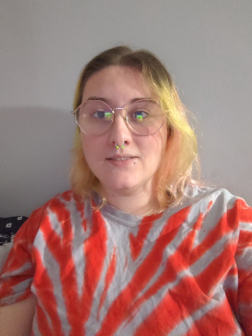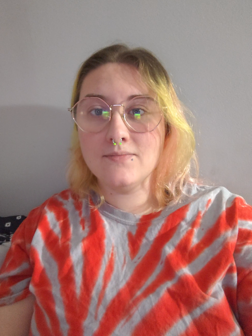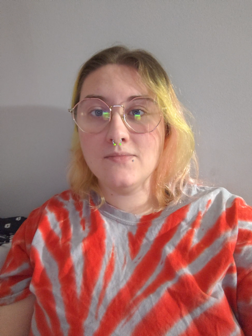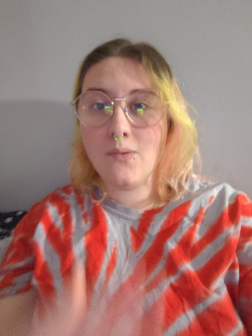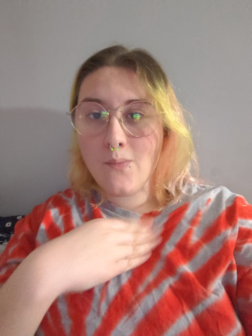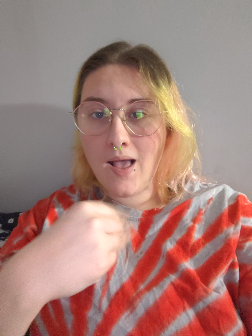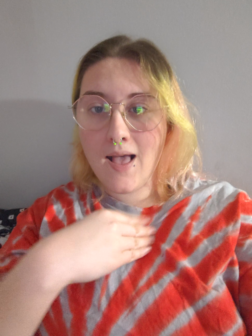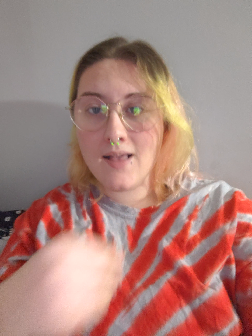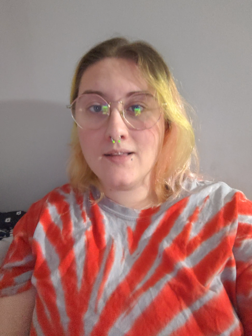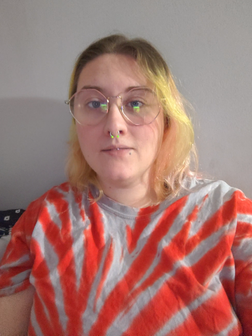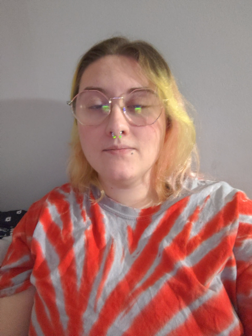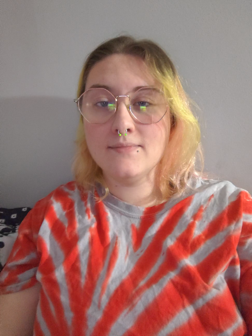white